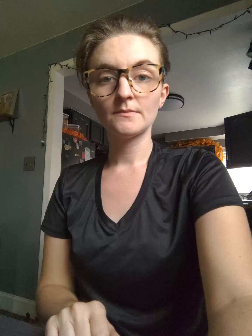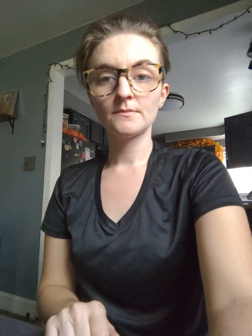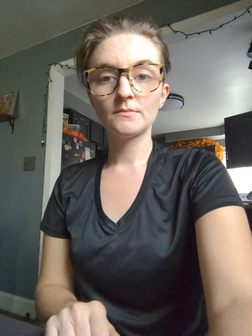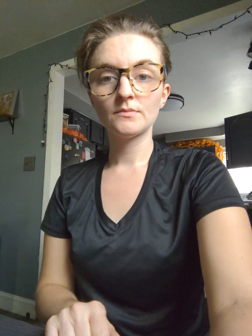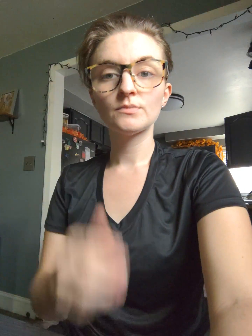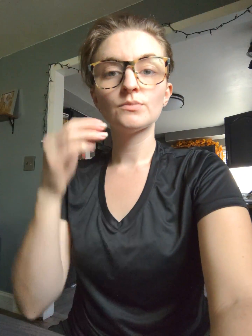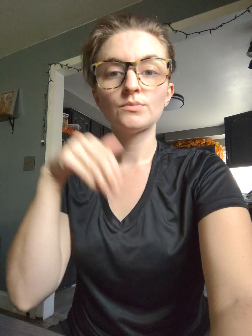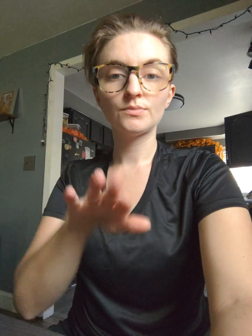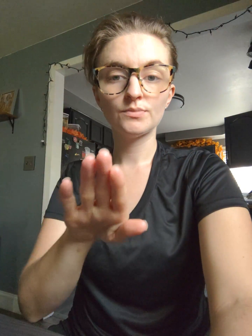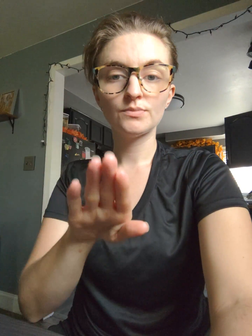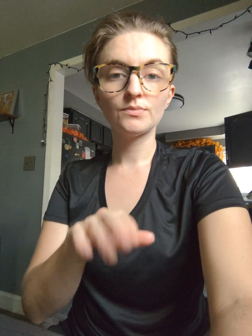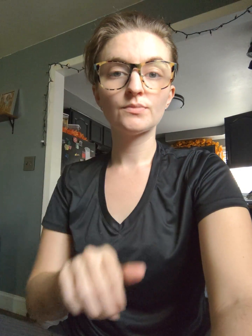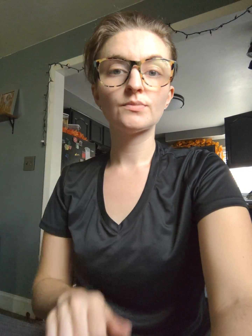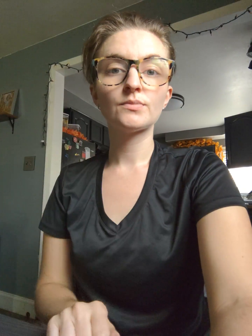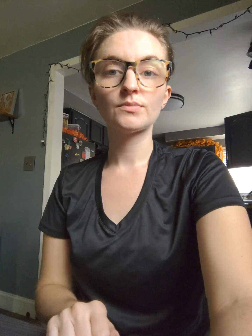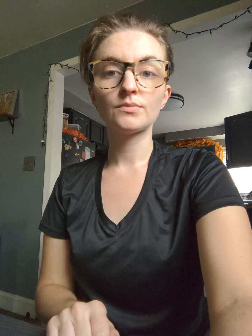enter